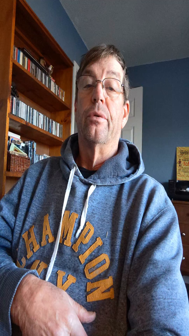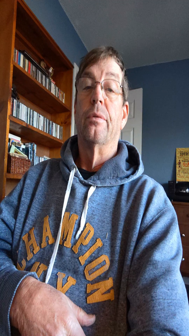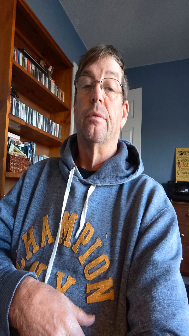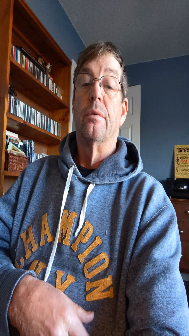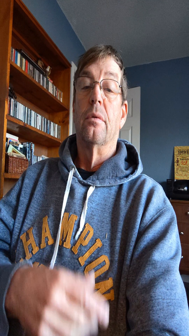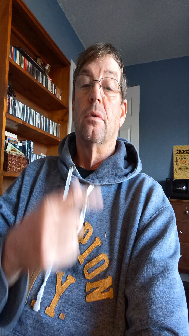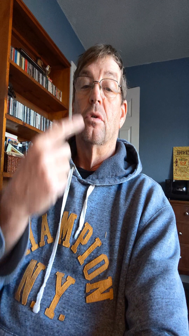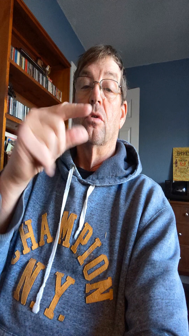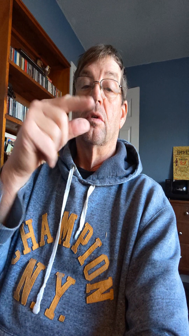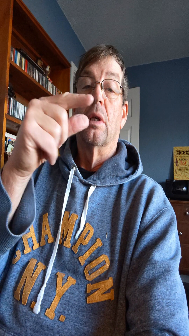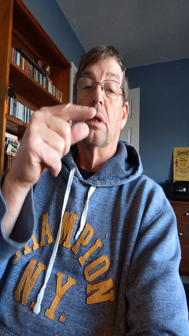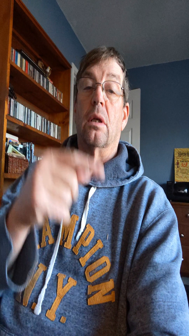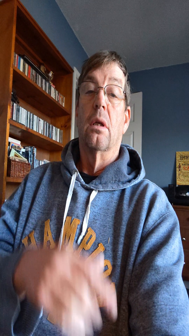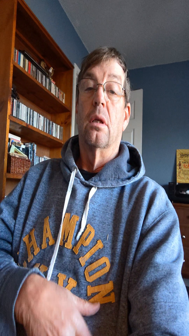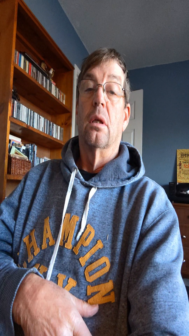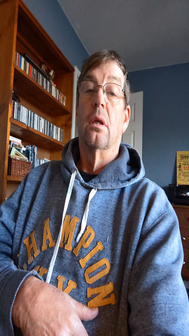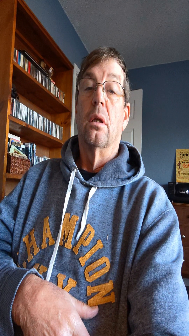green